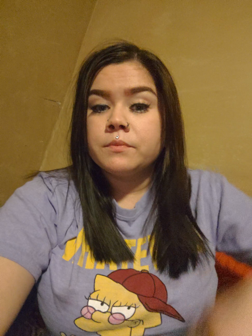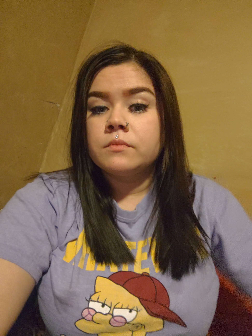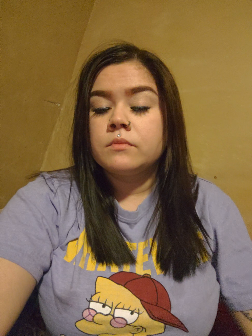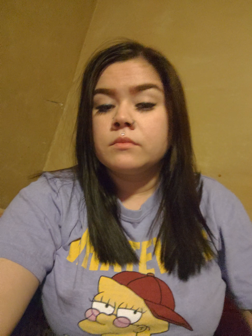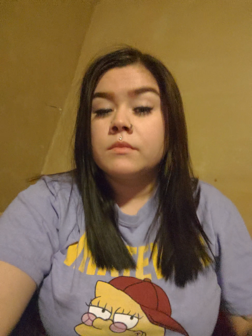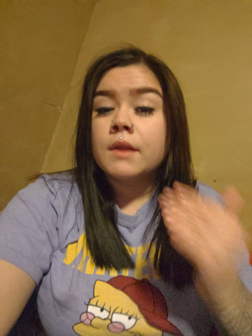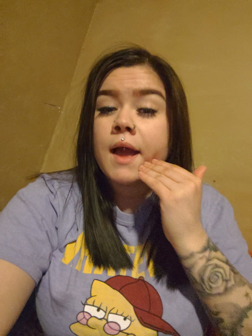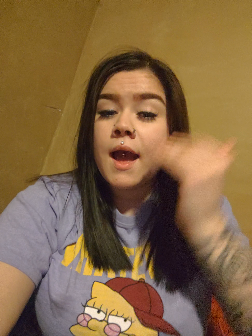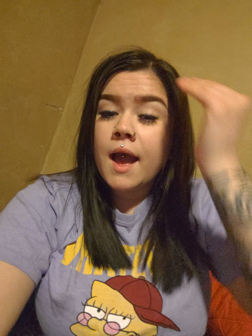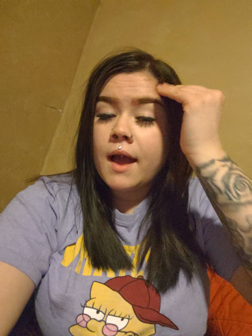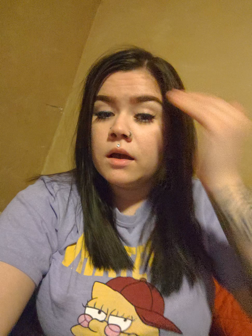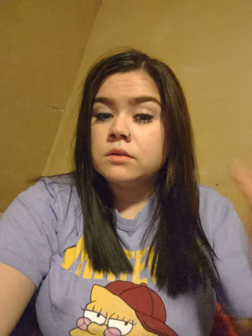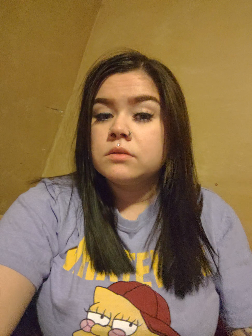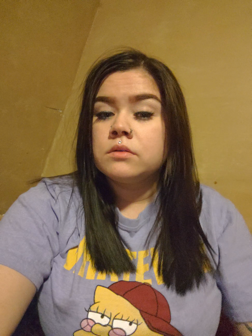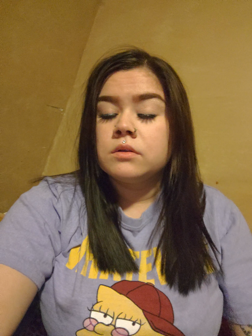head